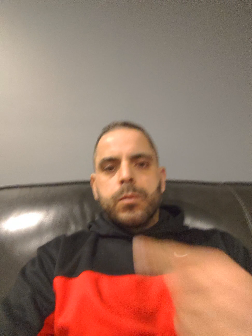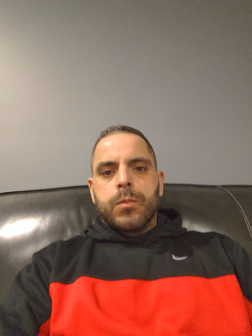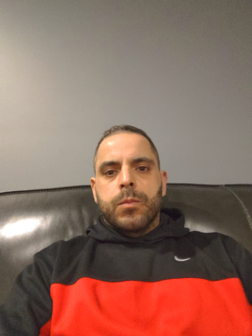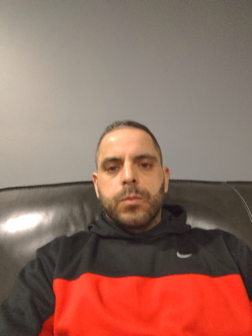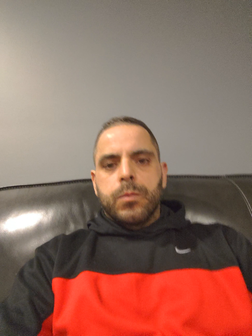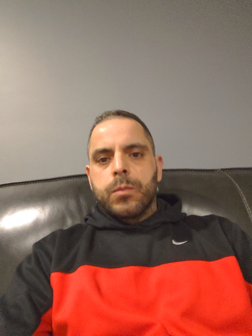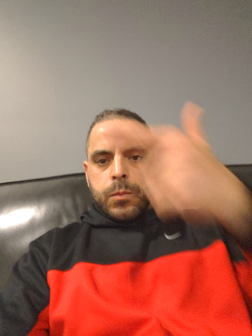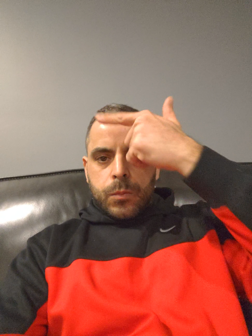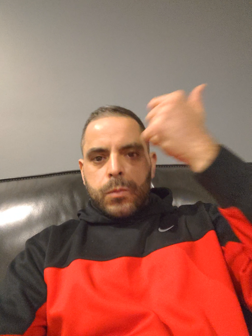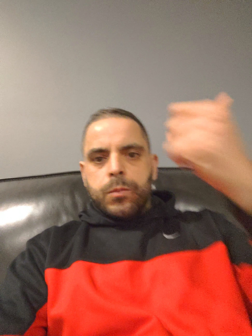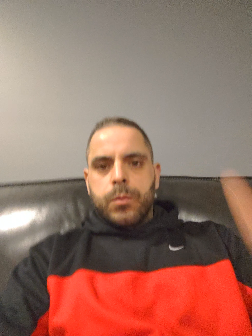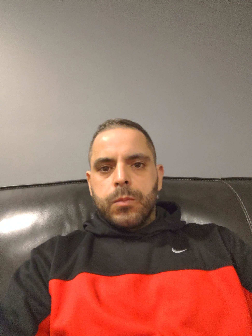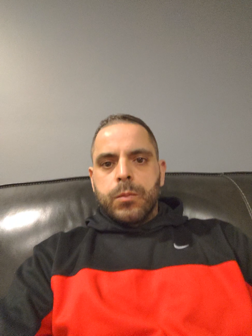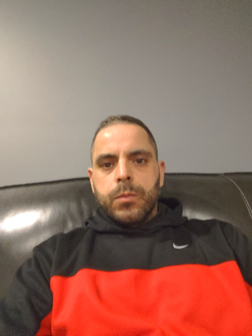because